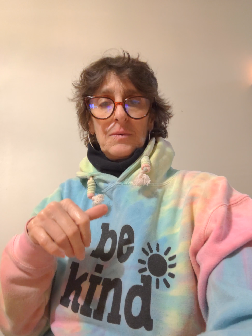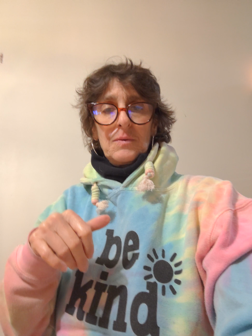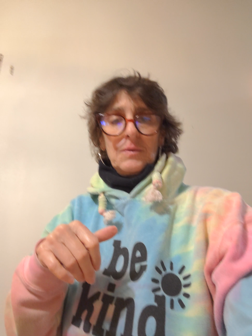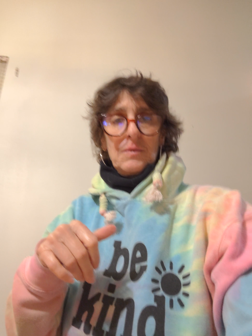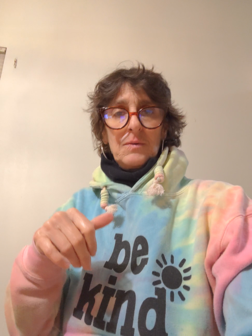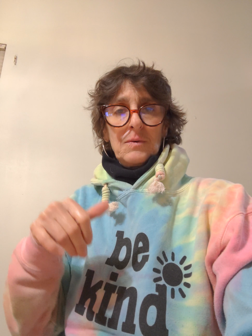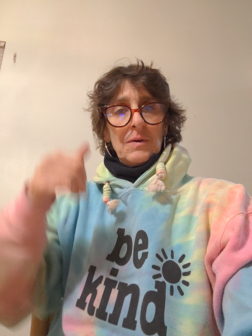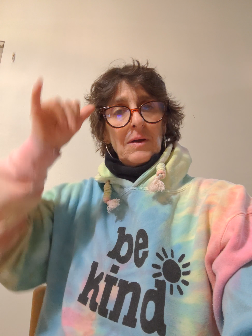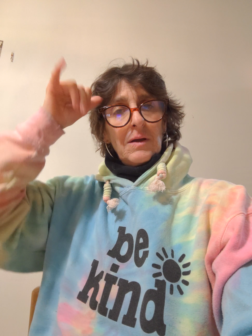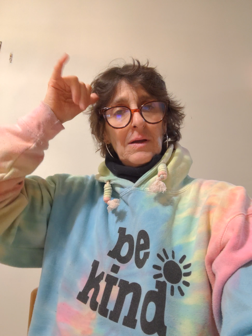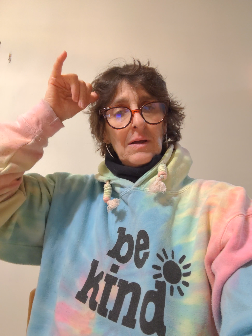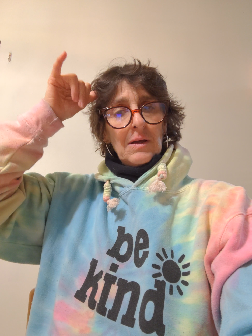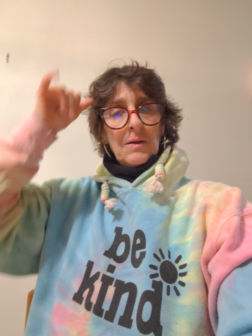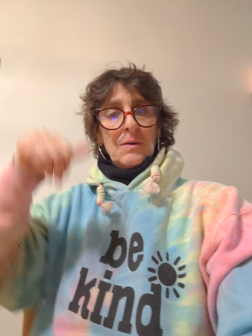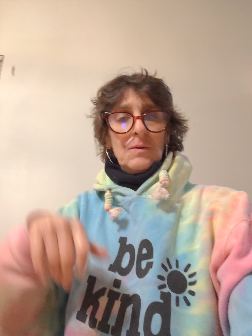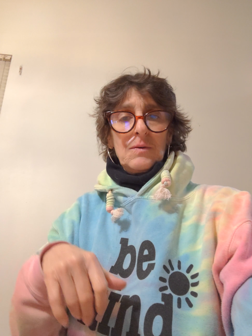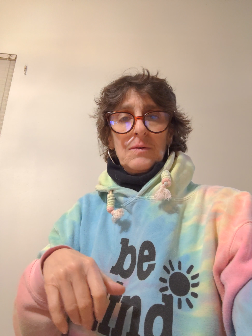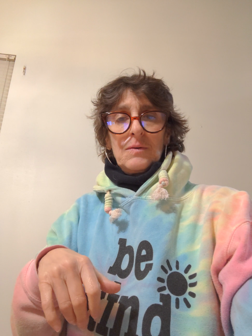cow